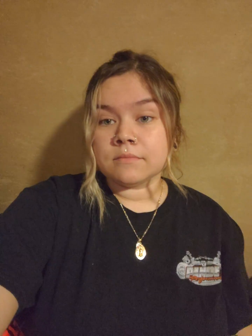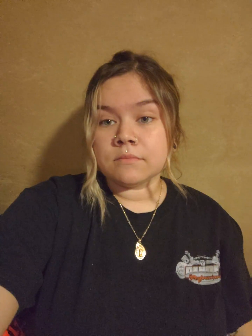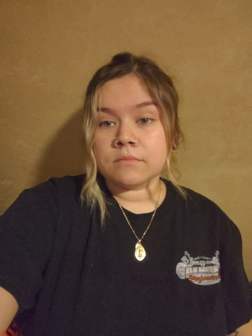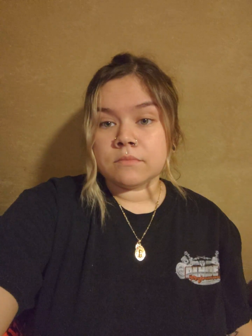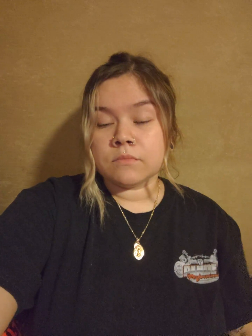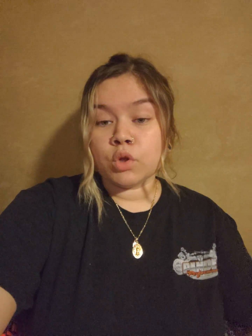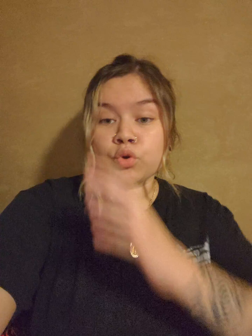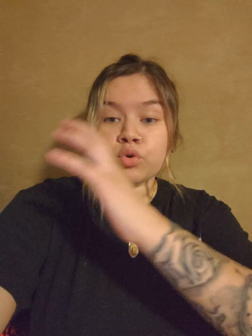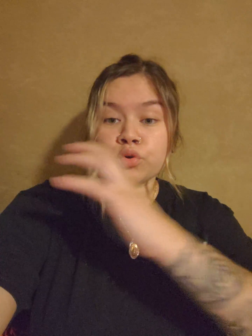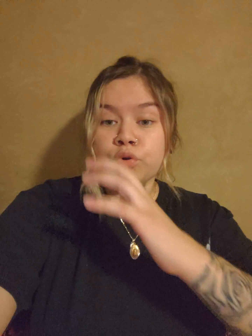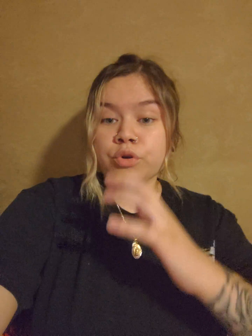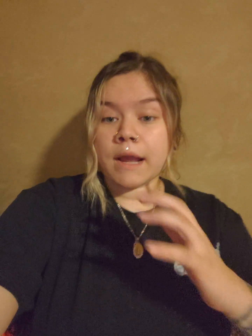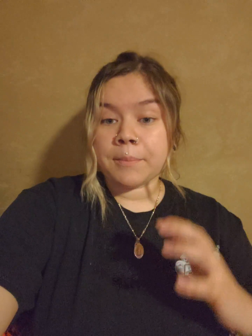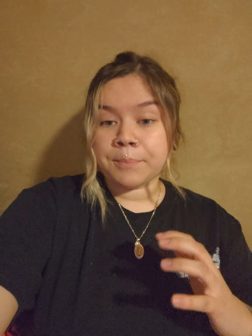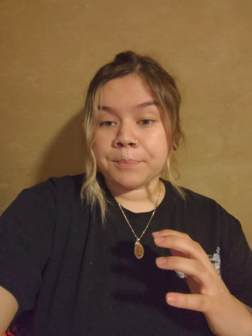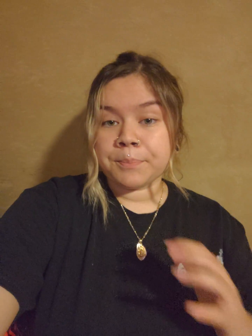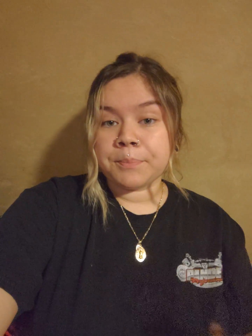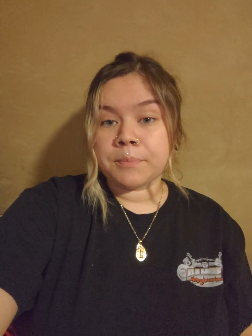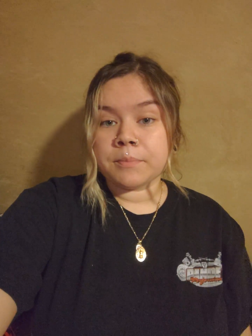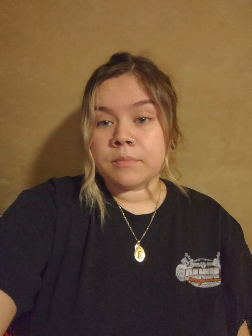grapes